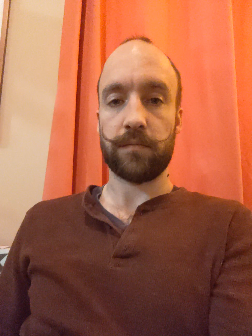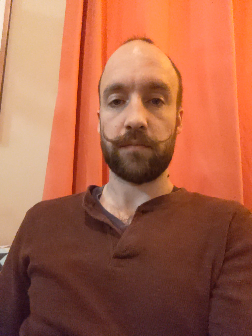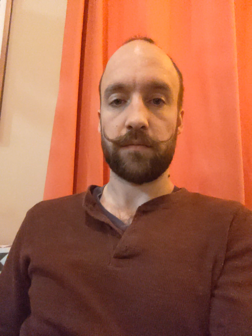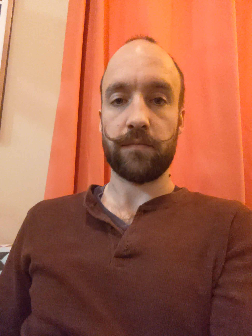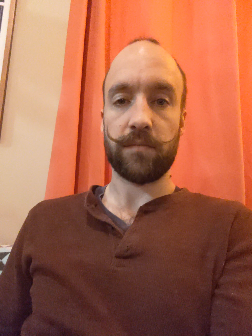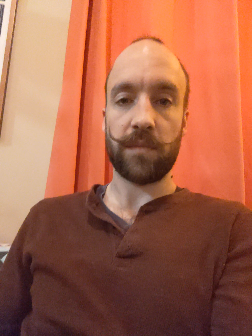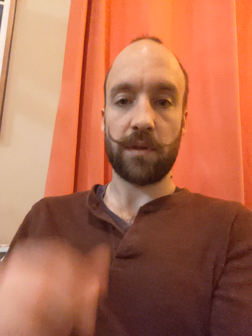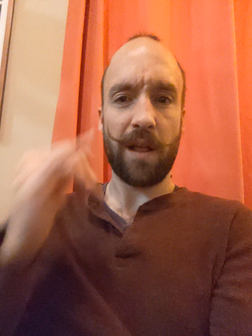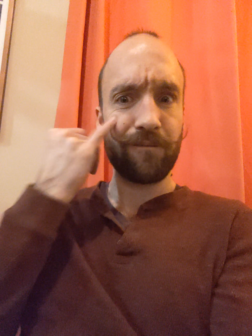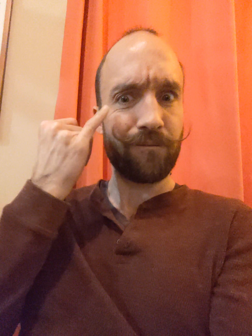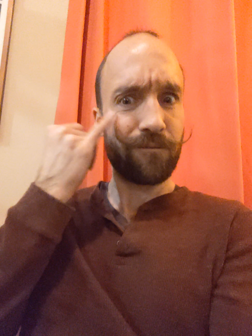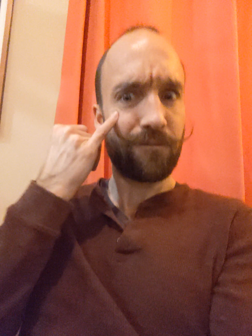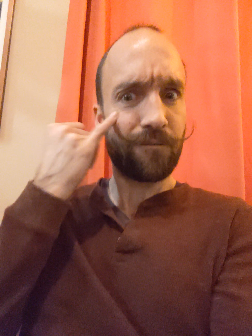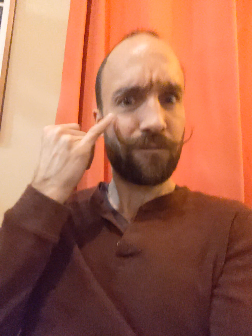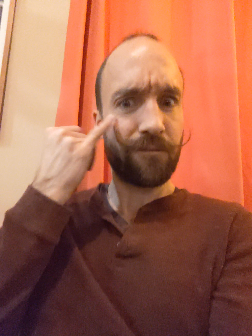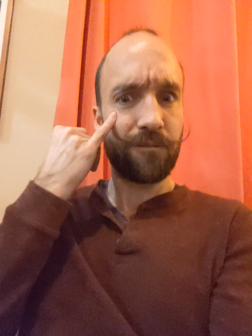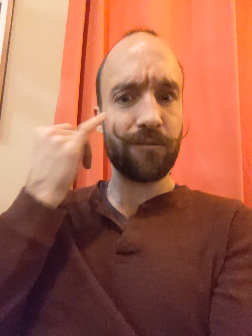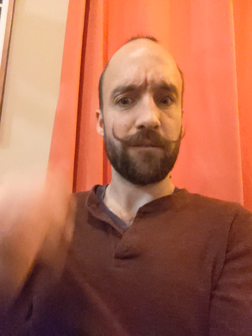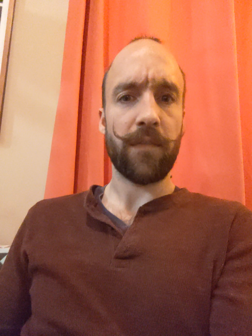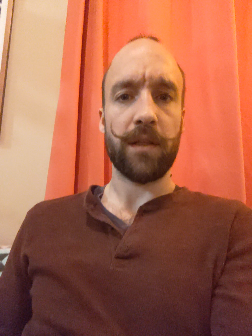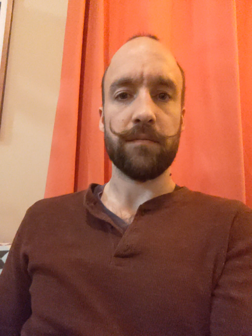if